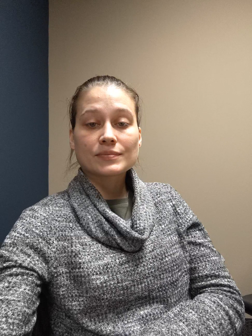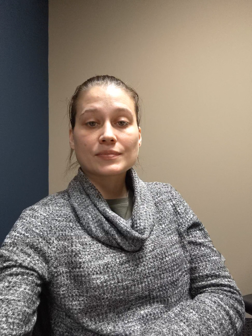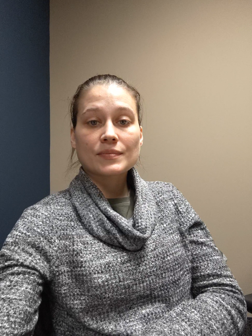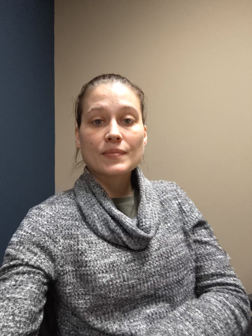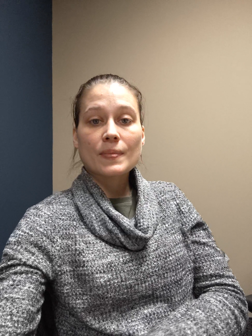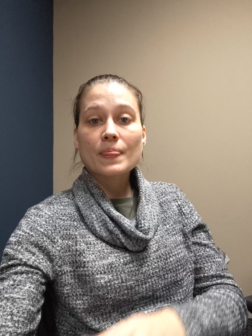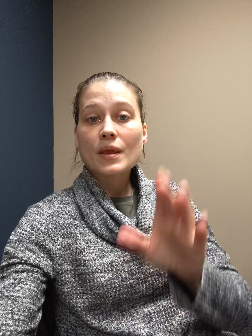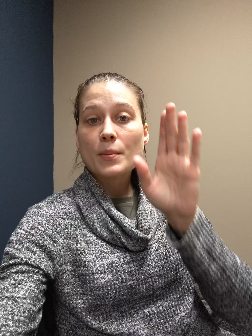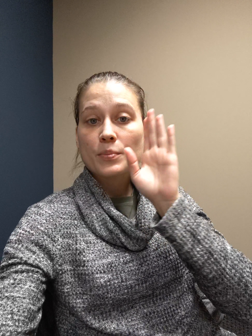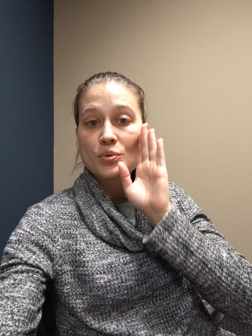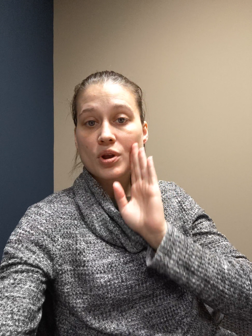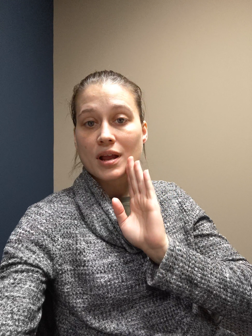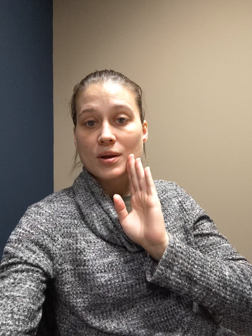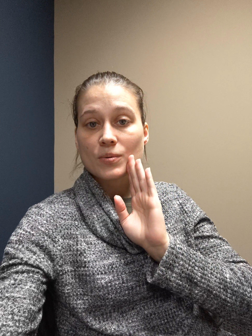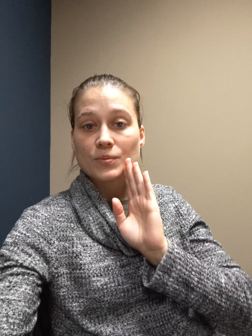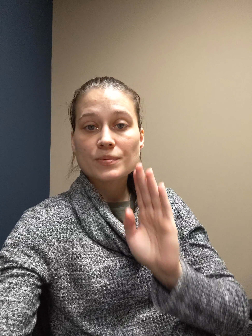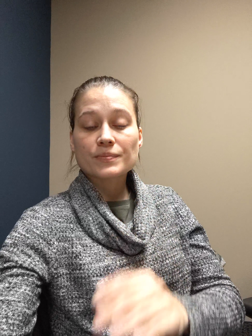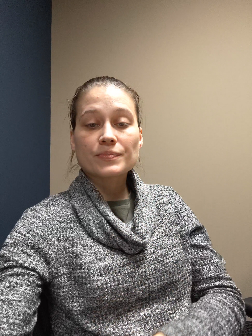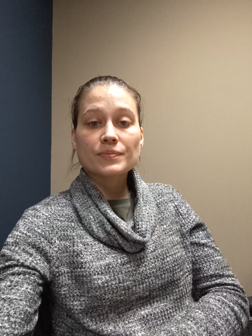brown